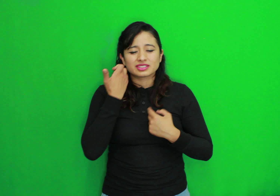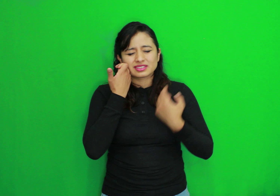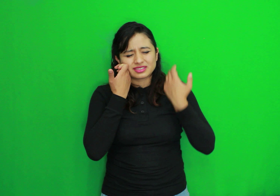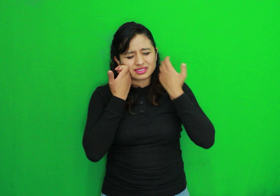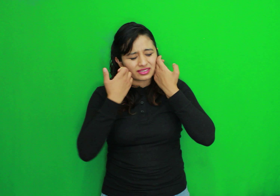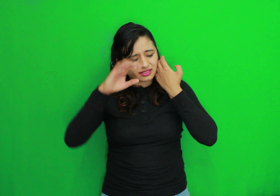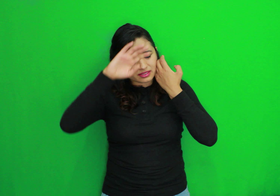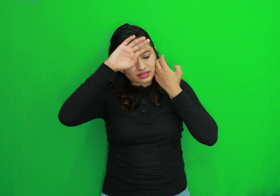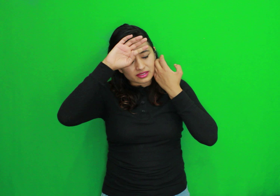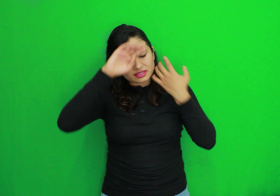fiebre